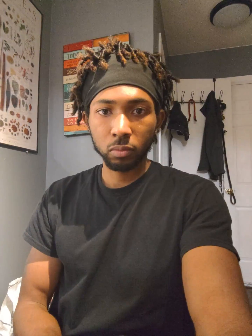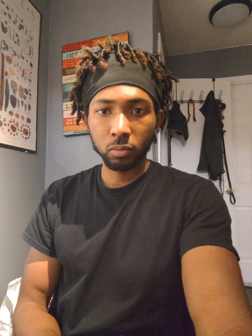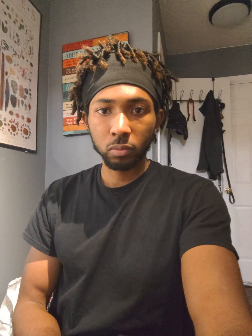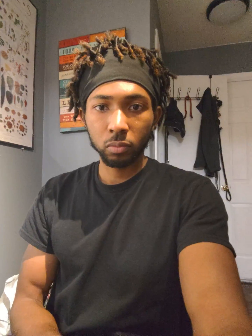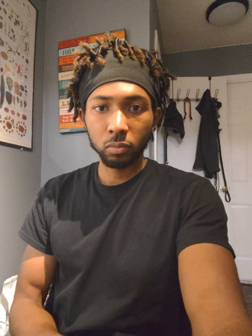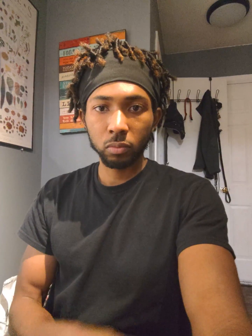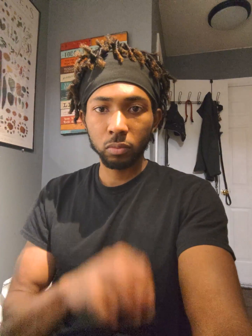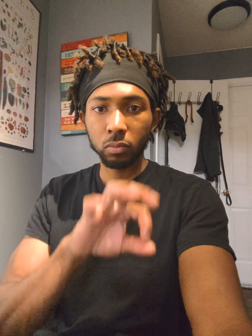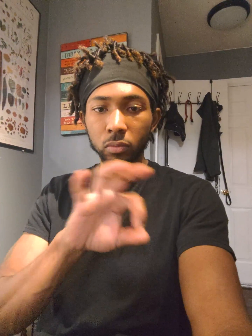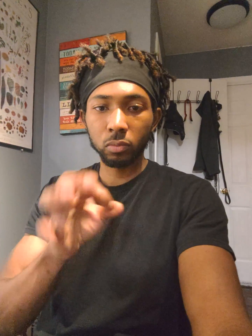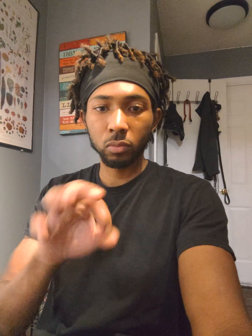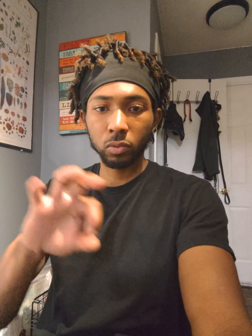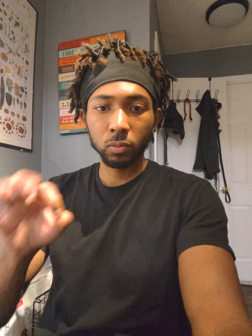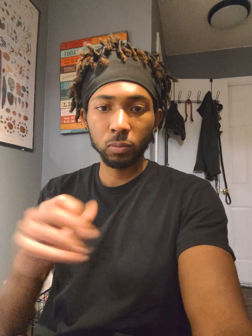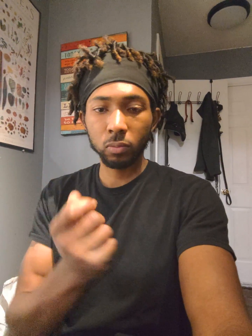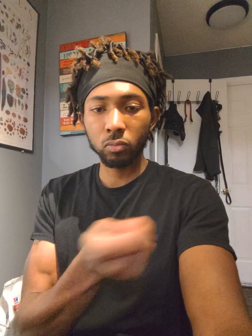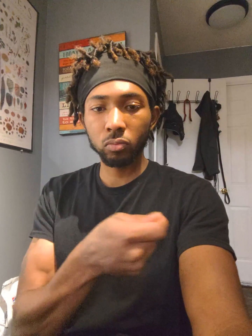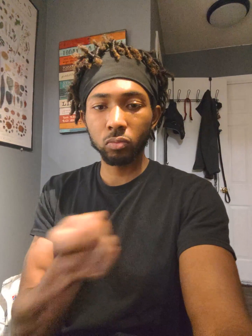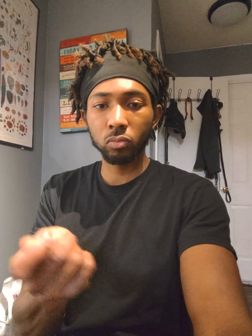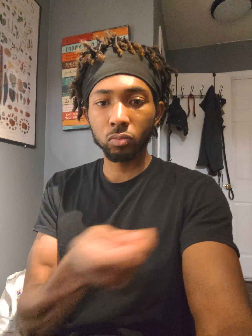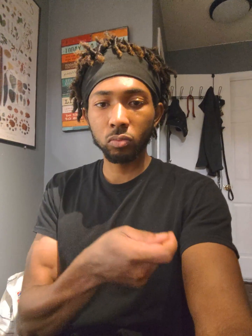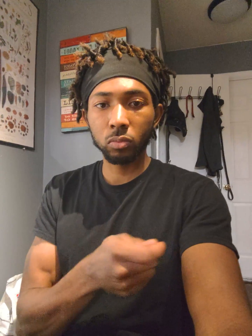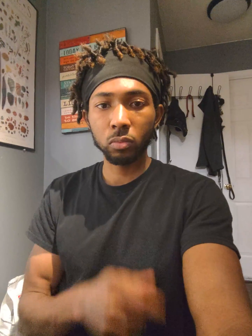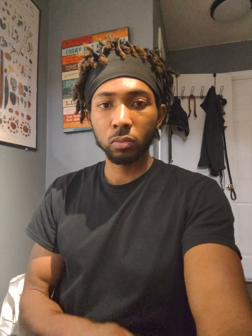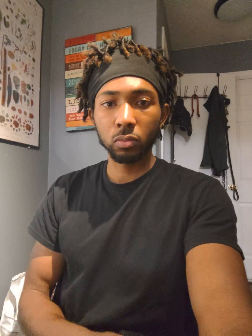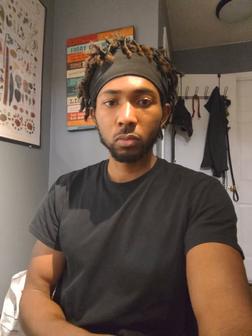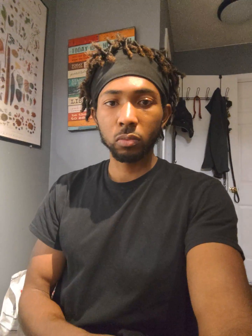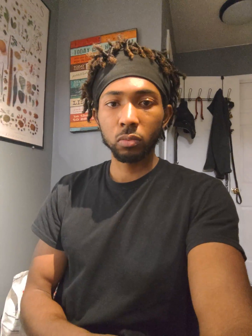hose